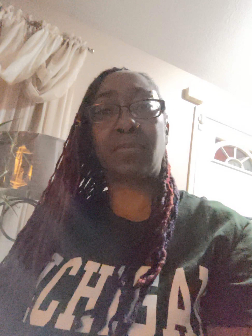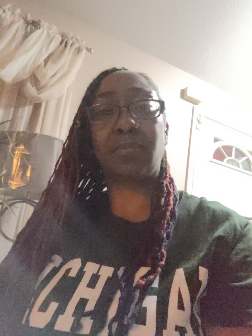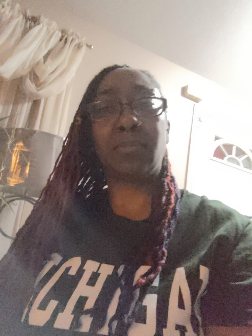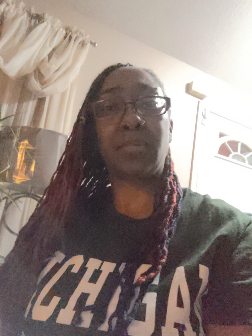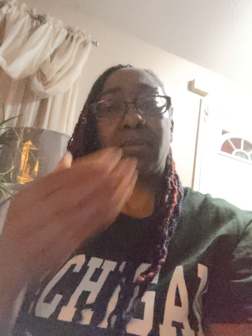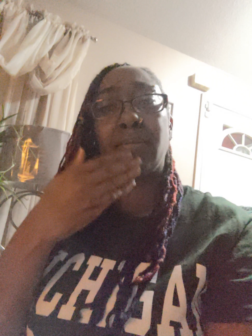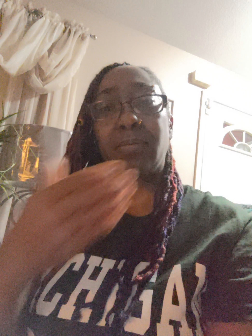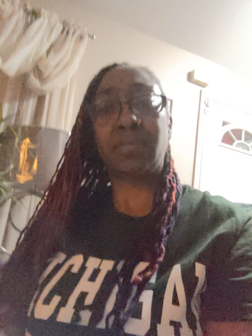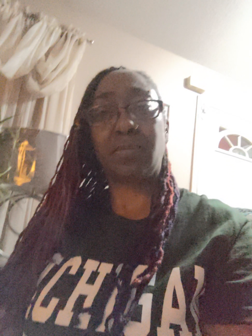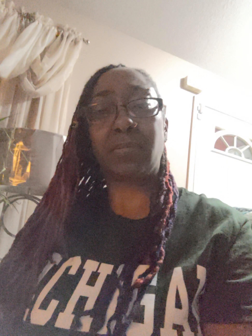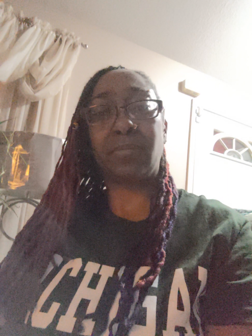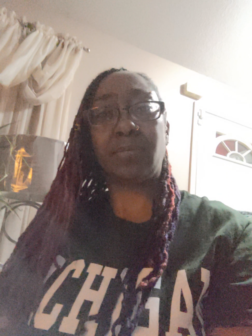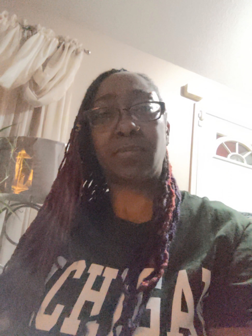thank you